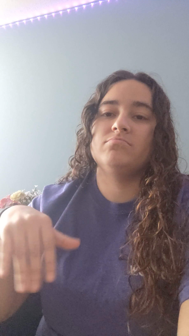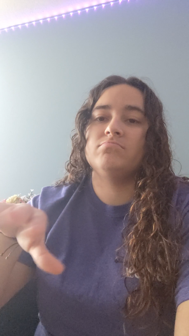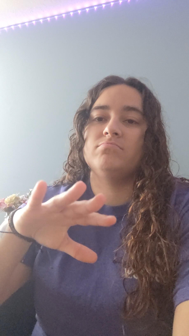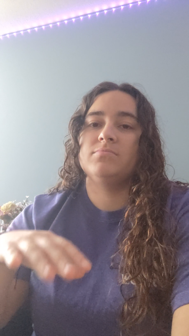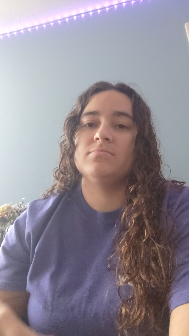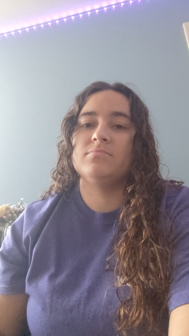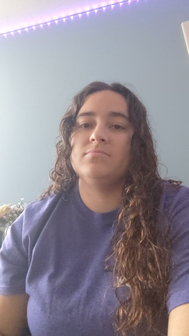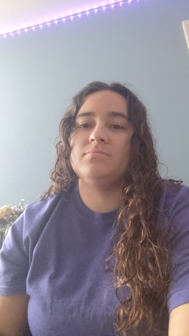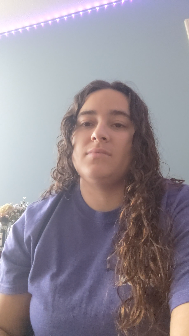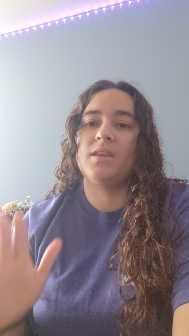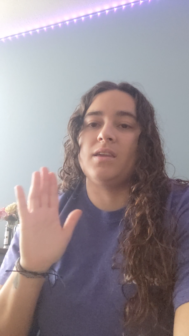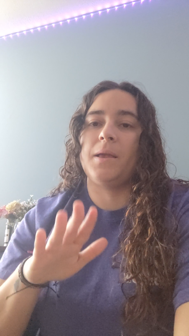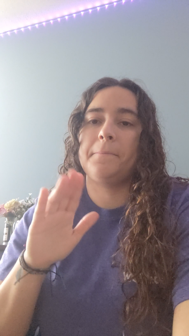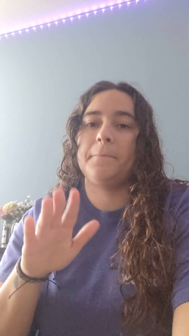clap